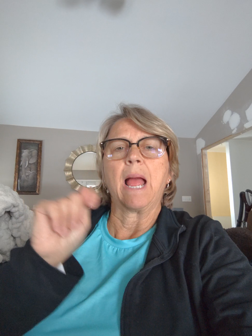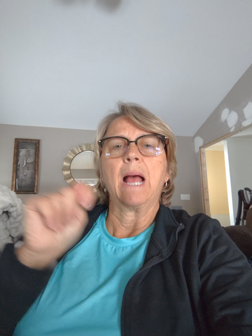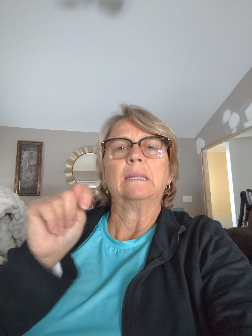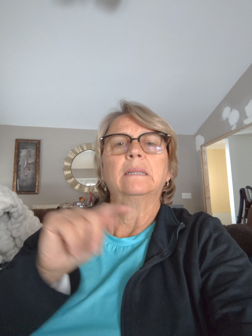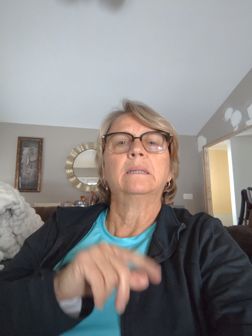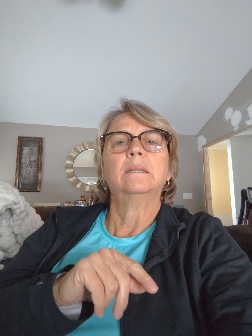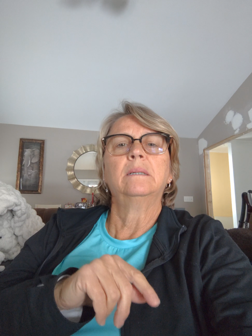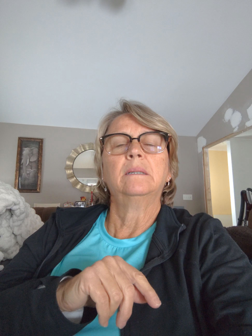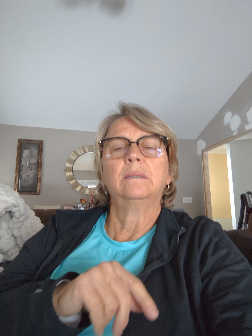potty